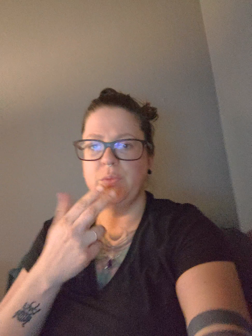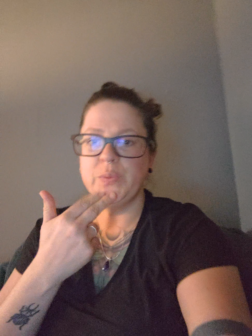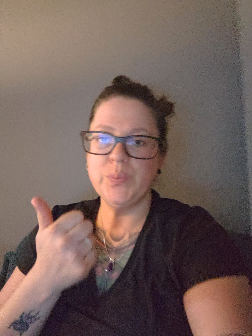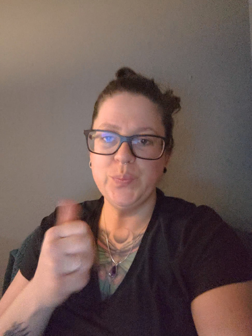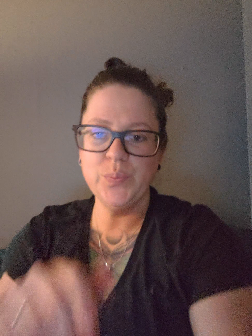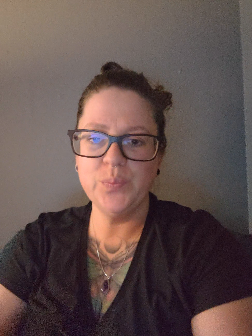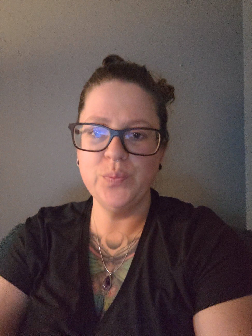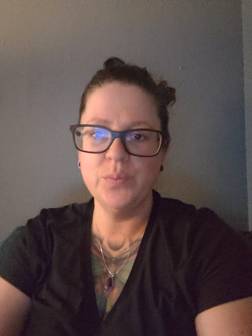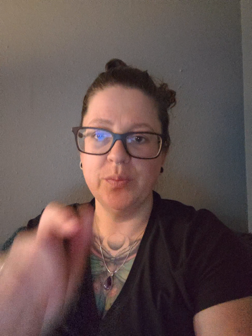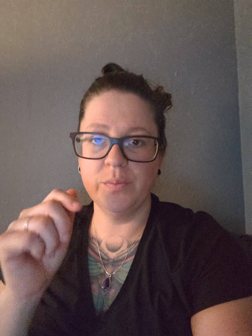cute